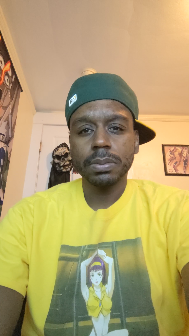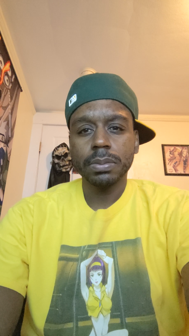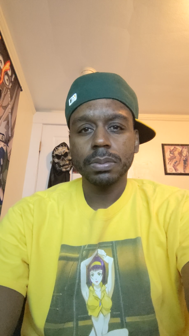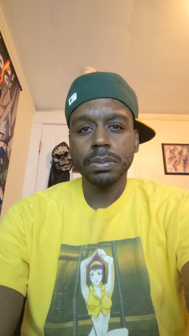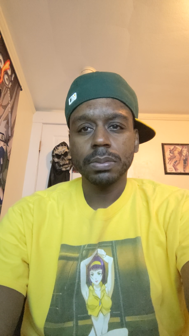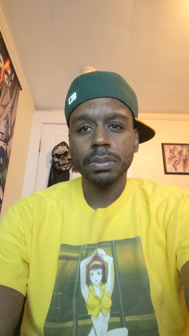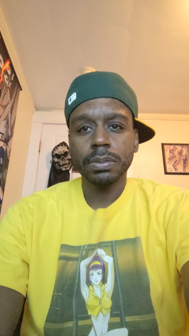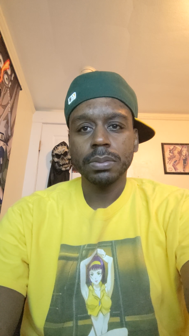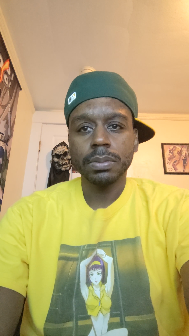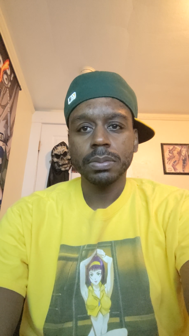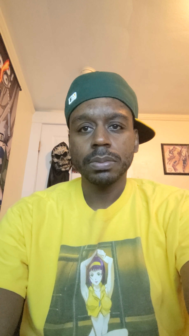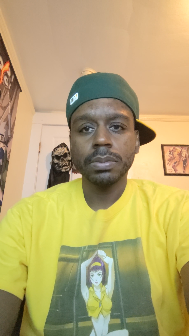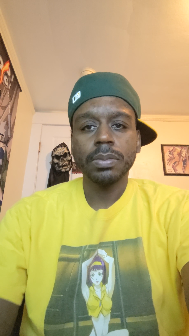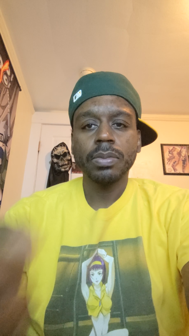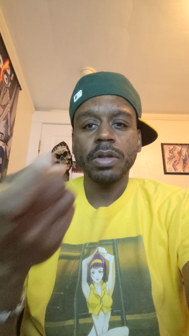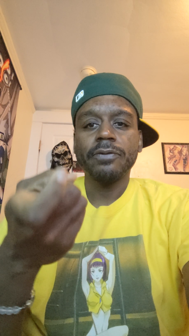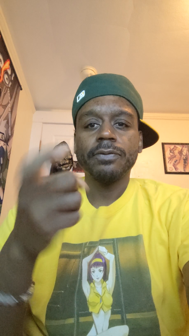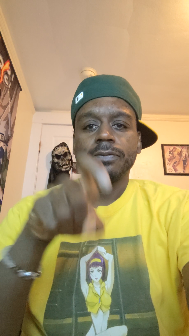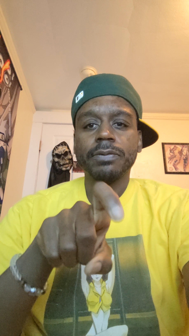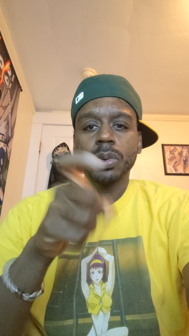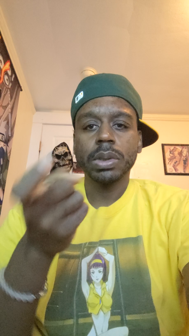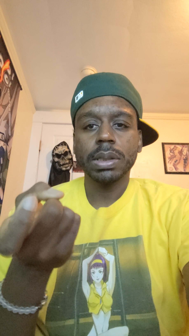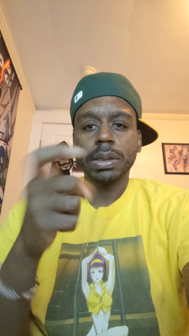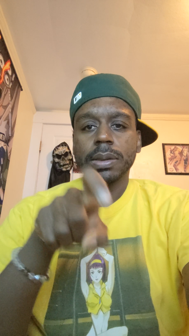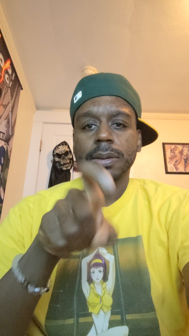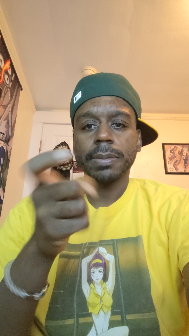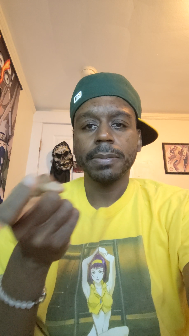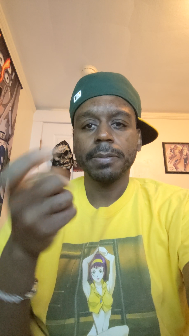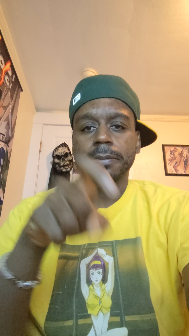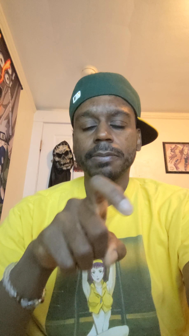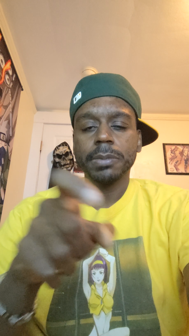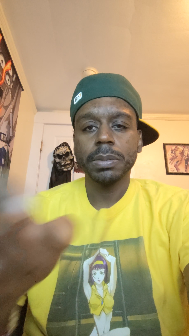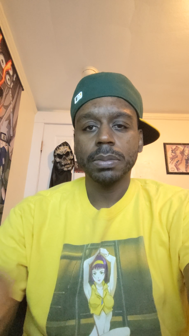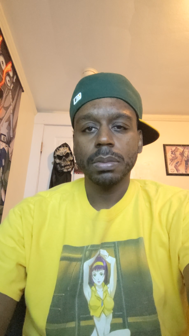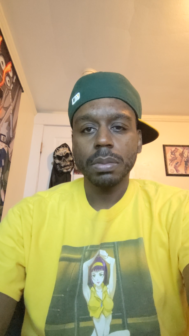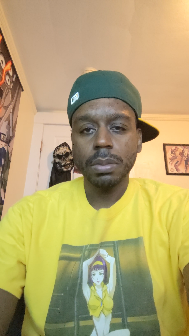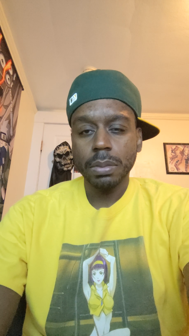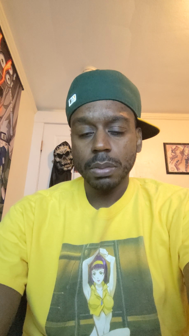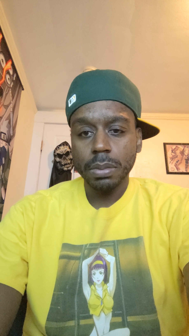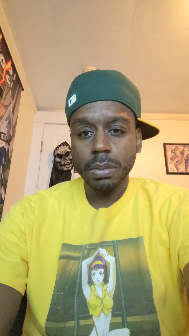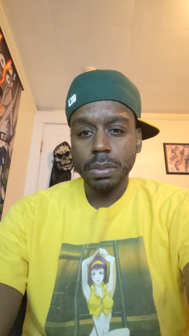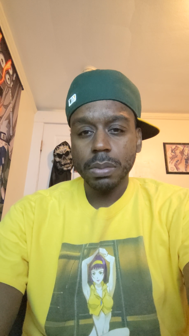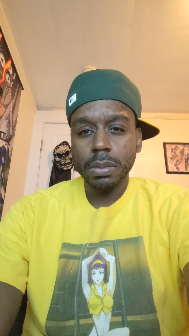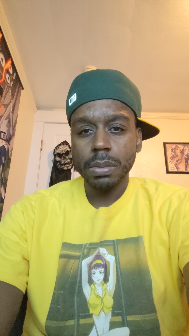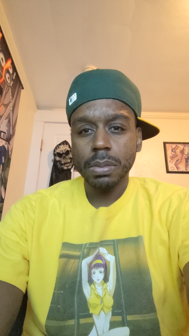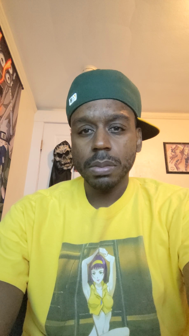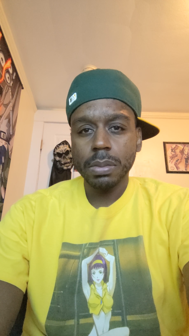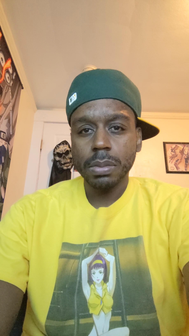friend